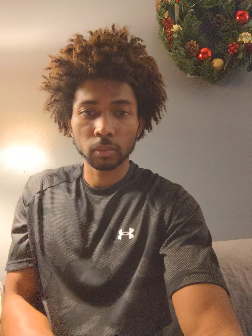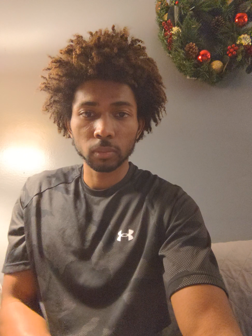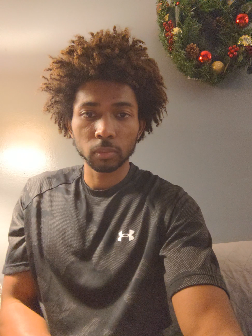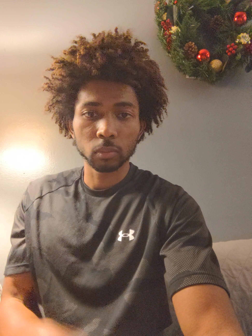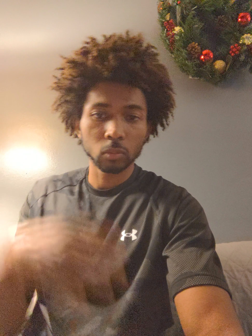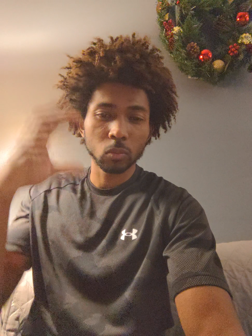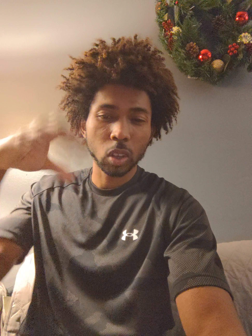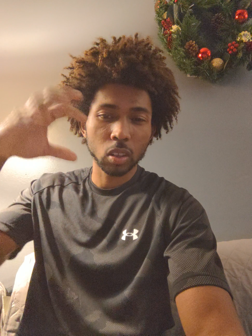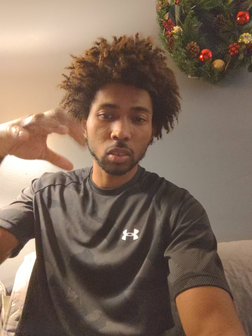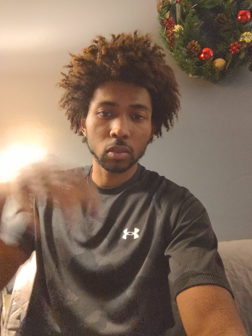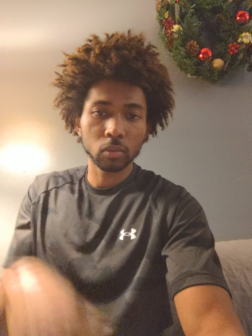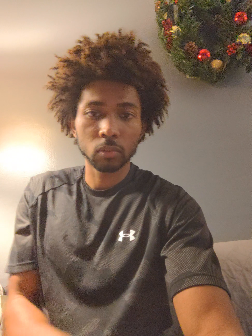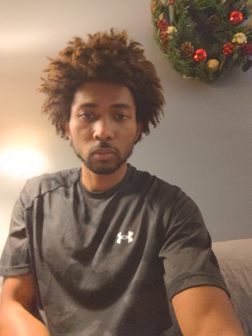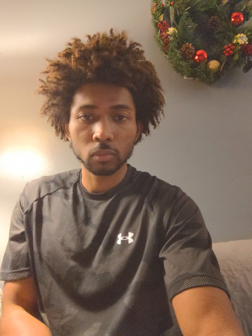rain